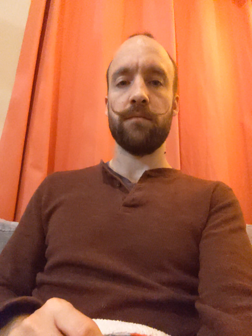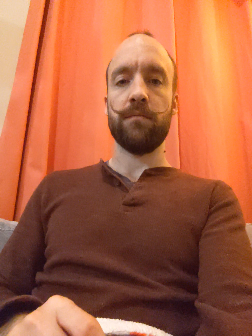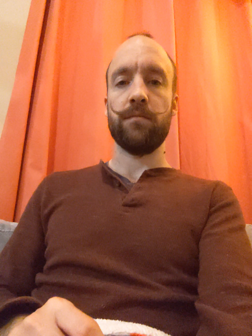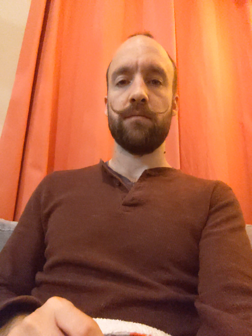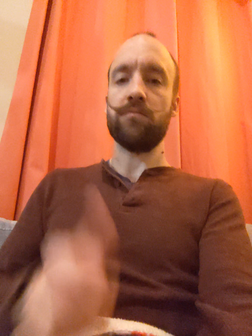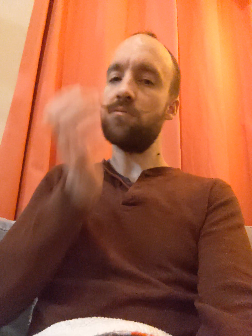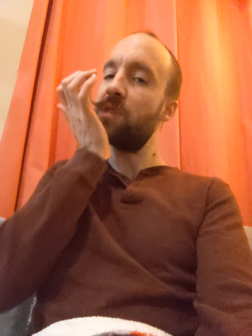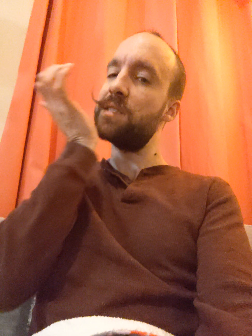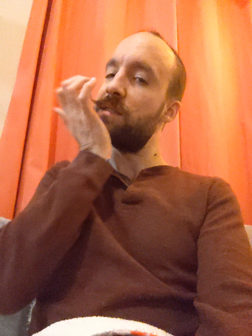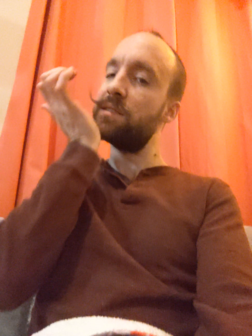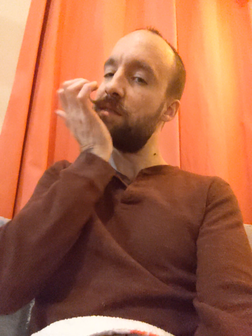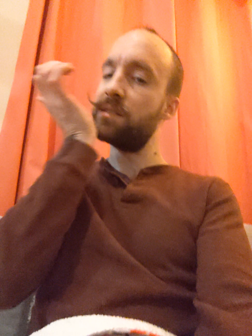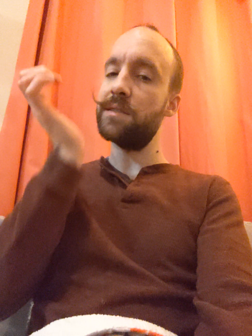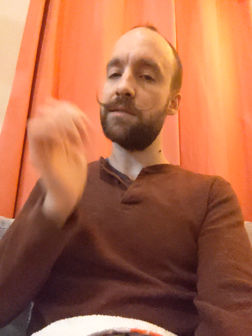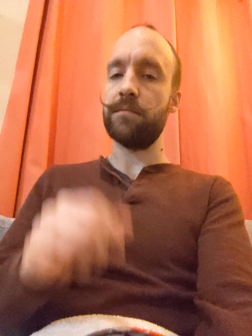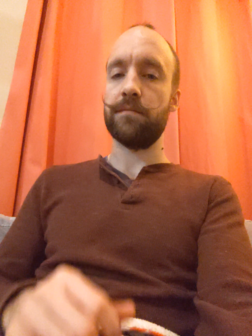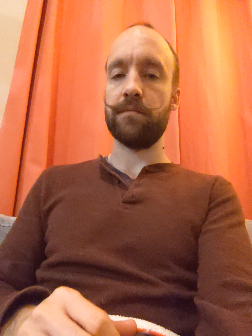grass